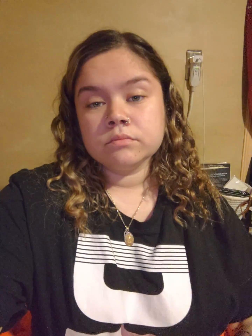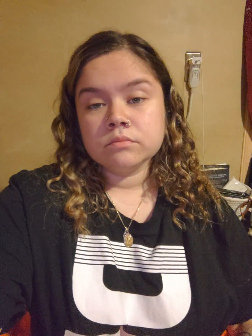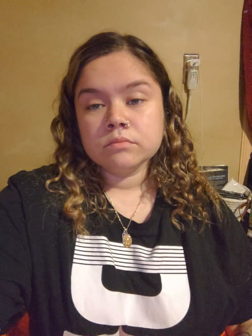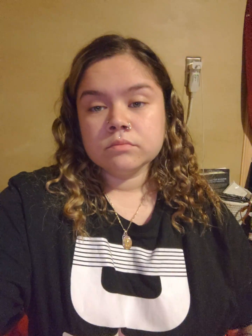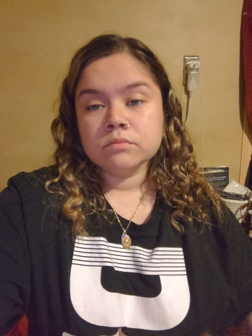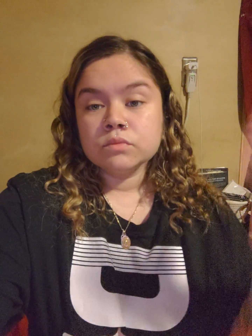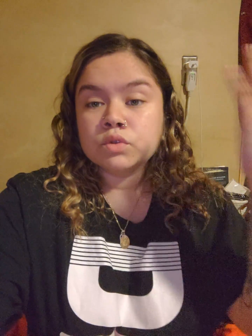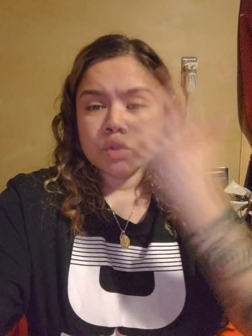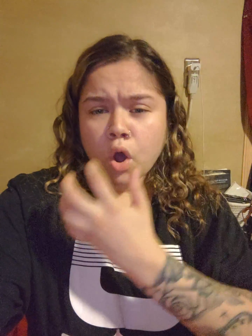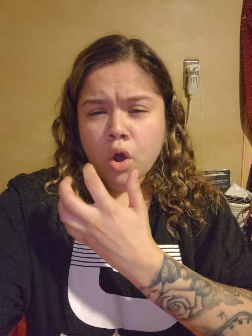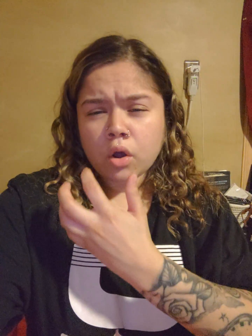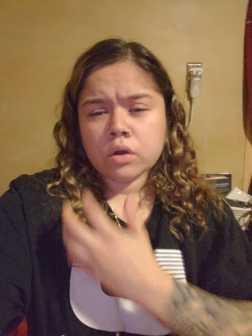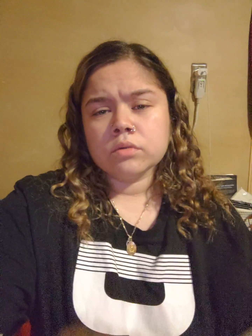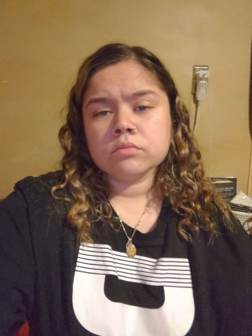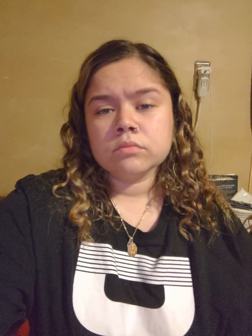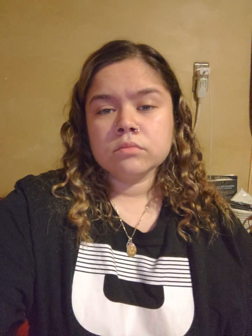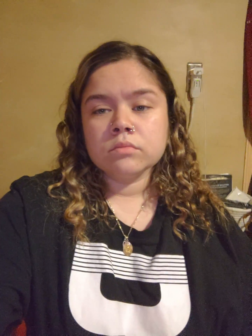dark